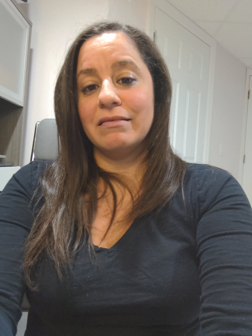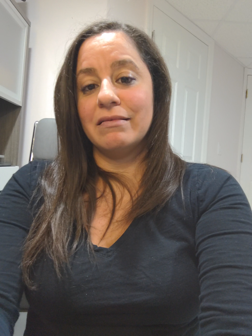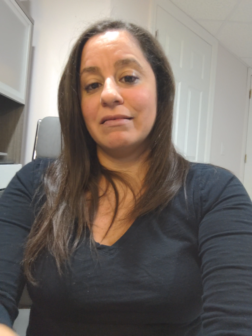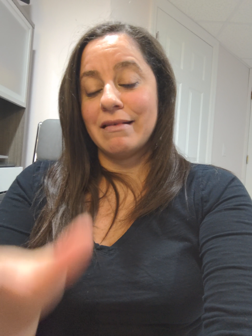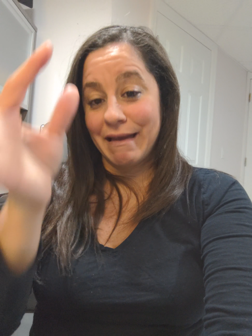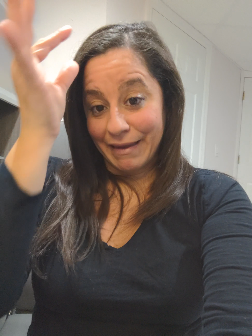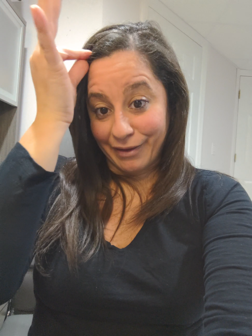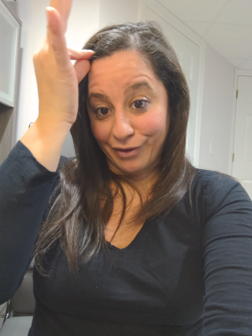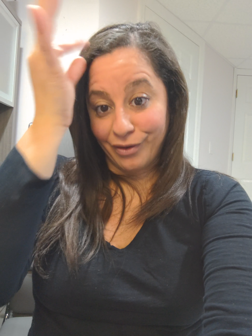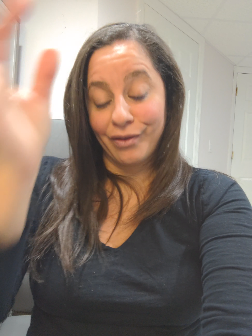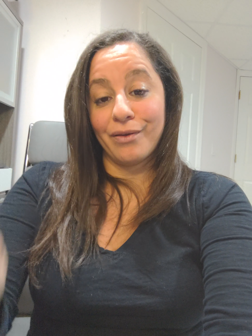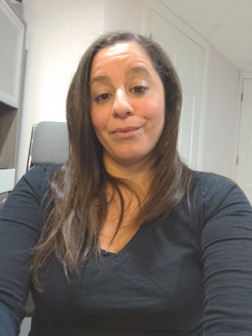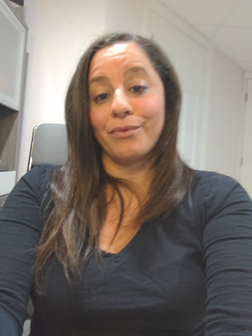hair